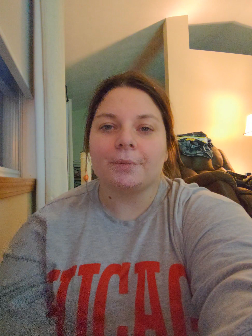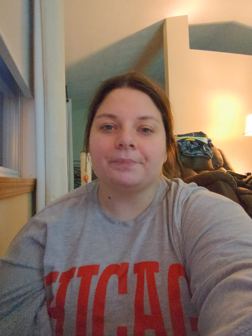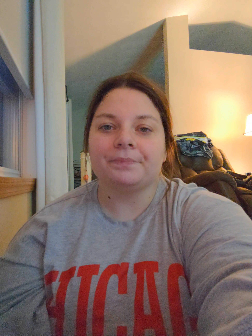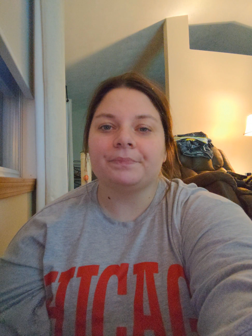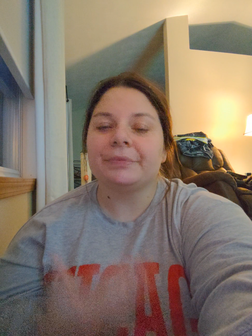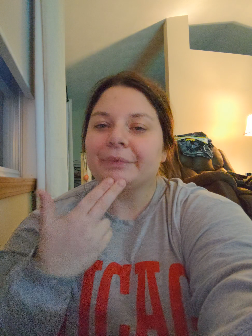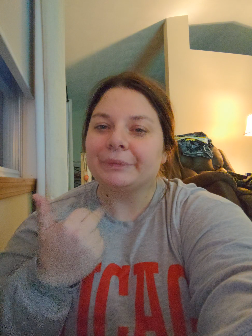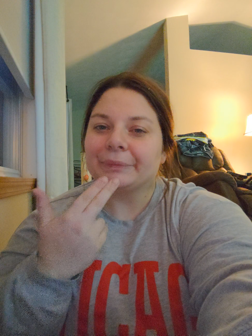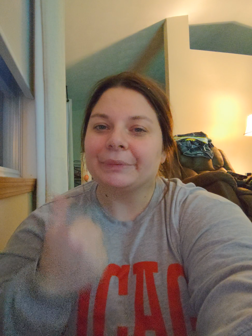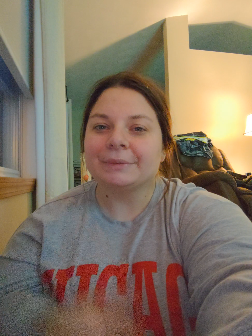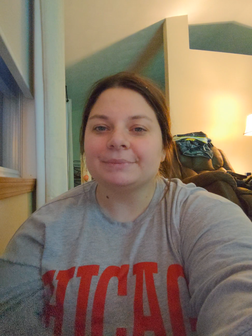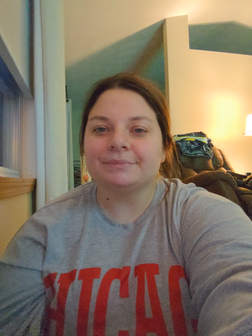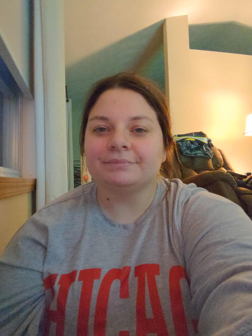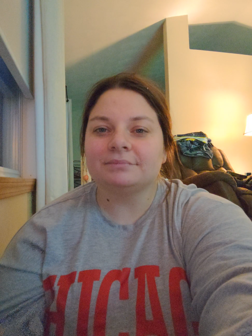cute